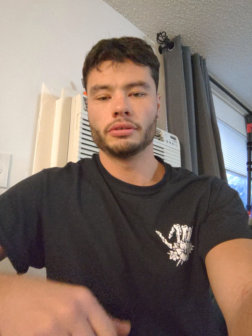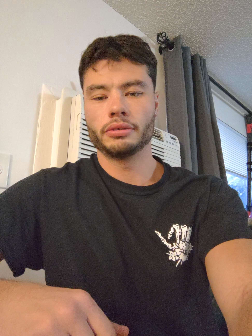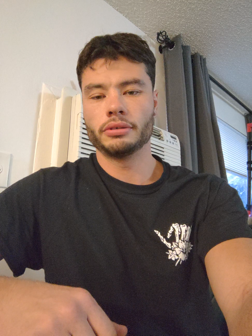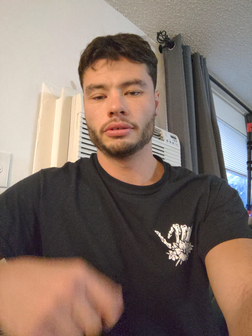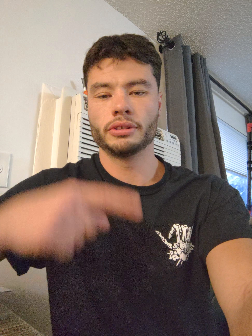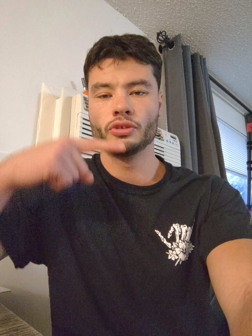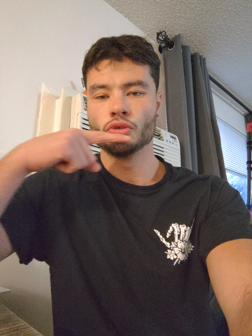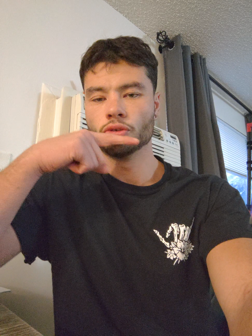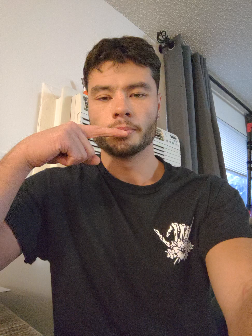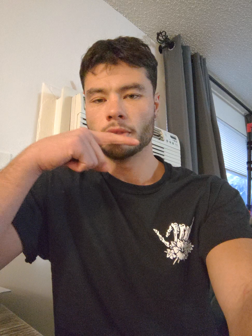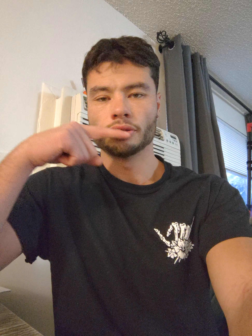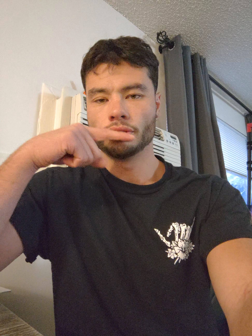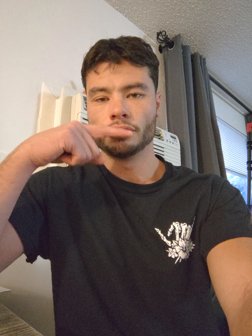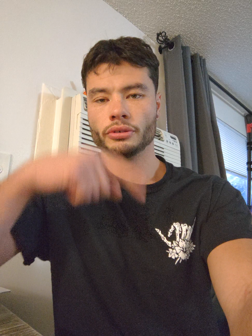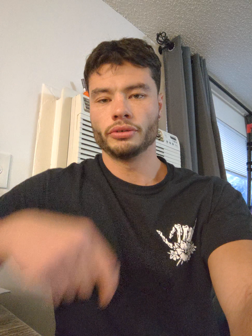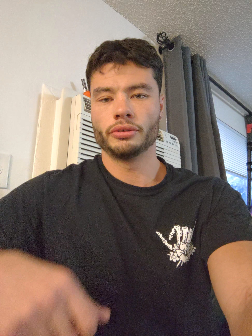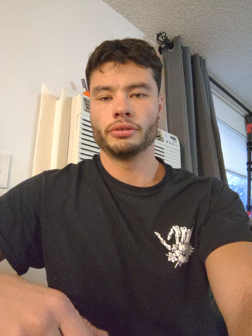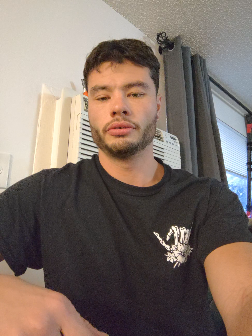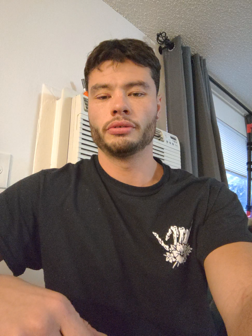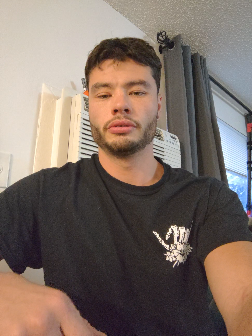toothbrush